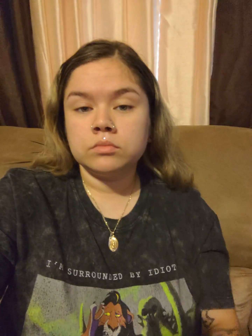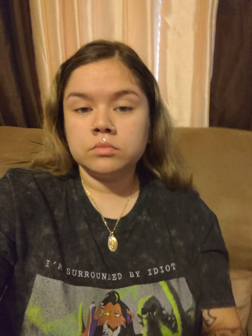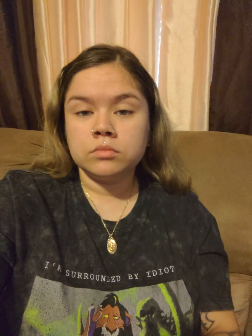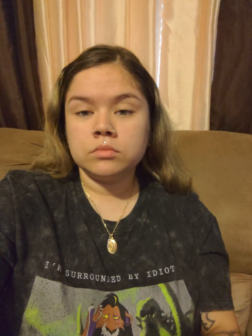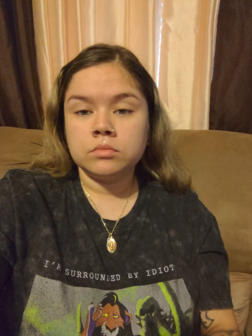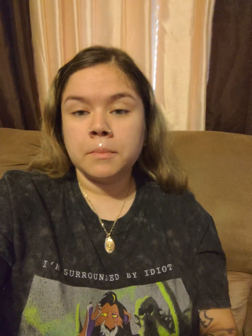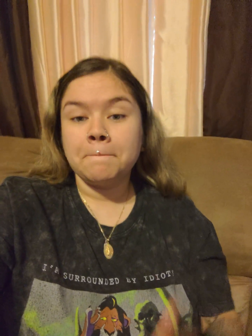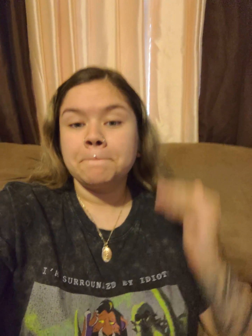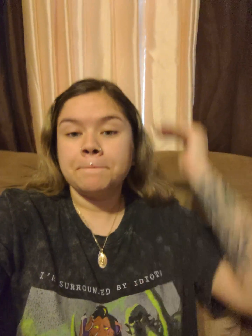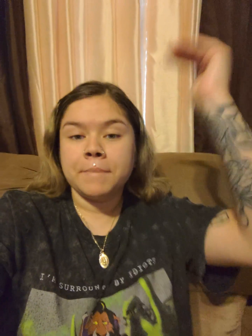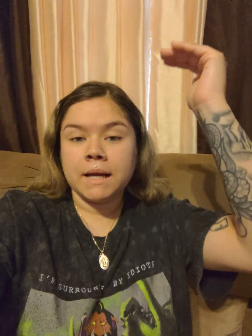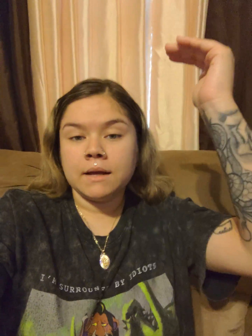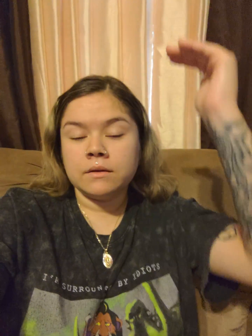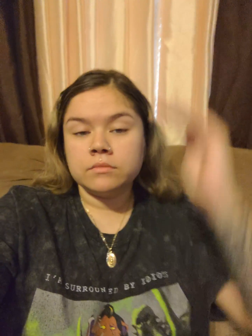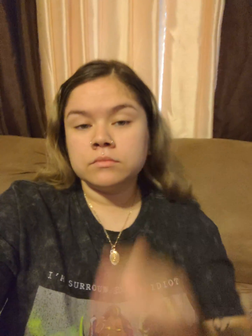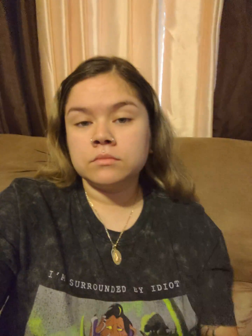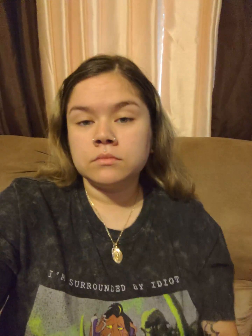big